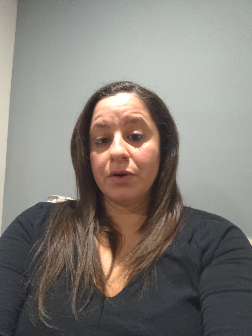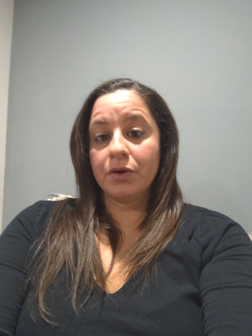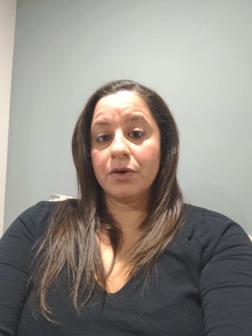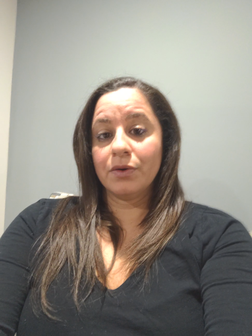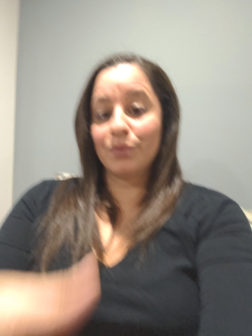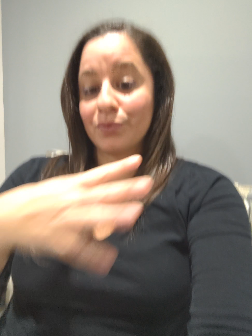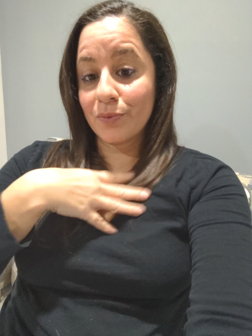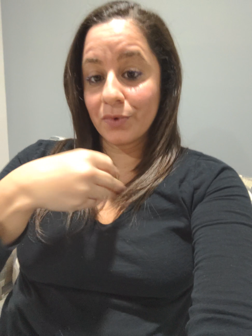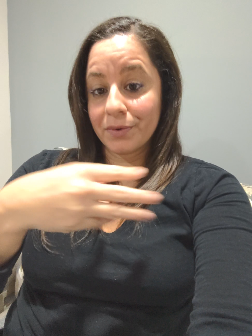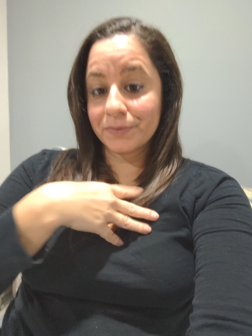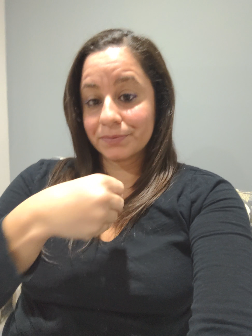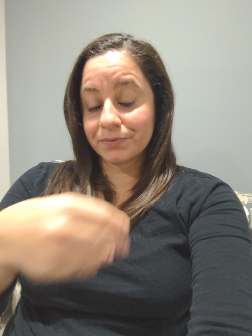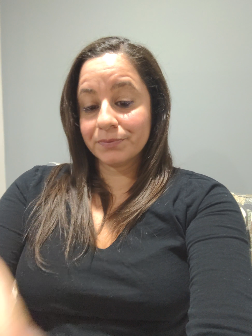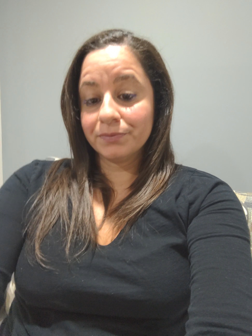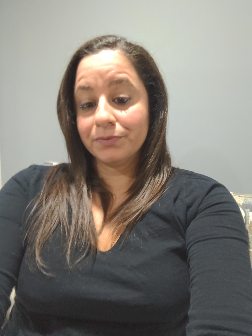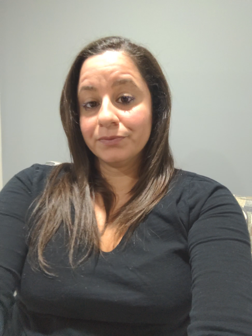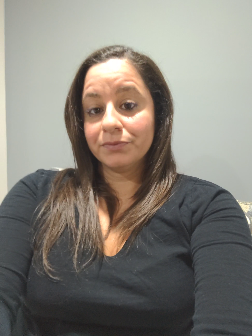white